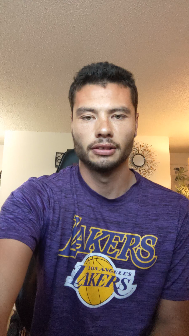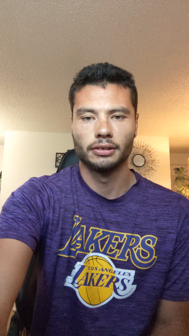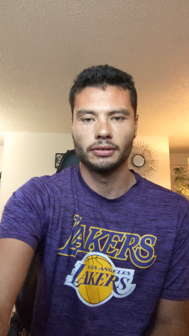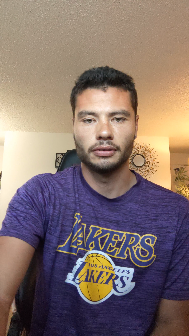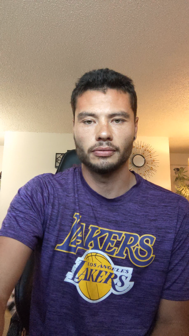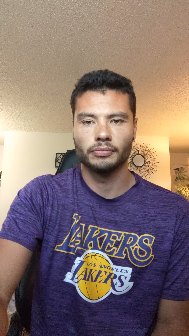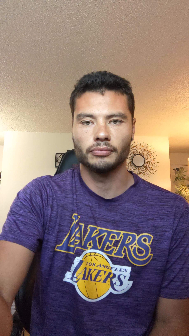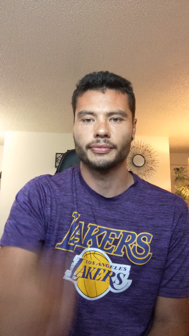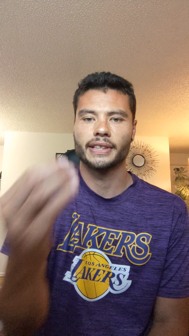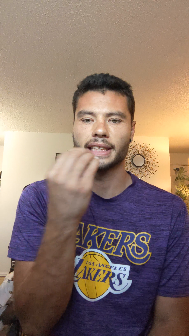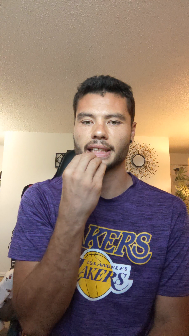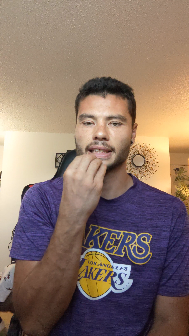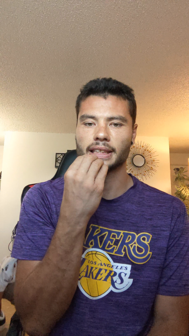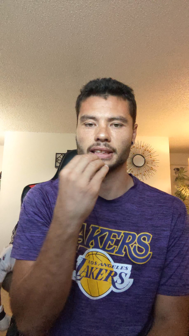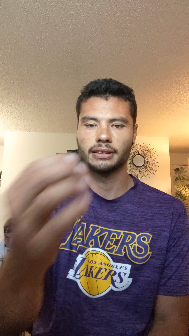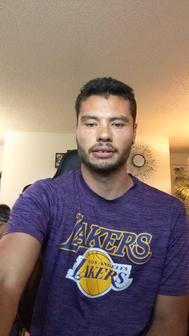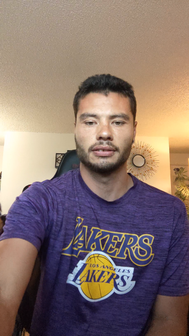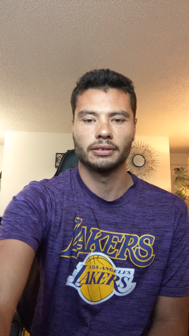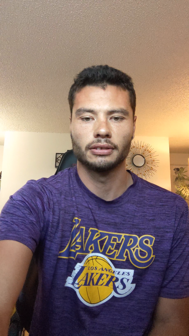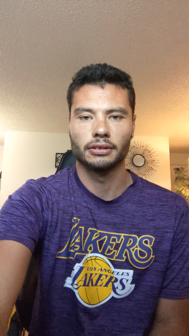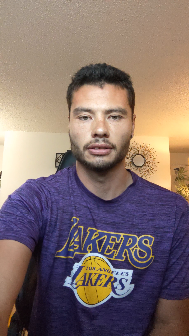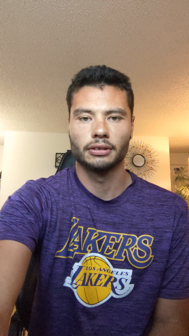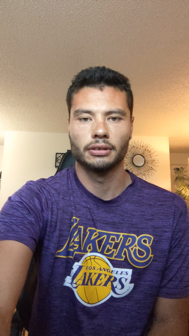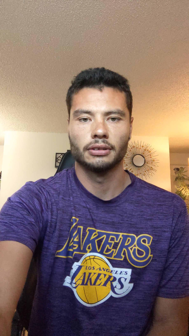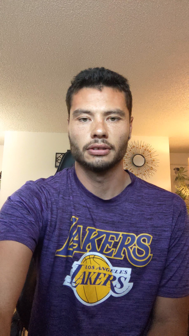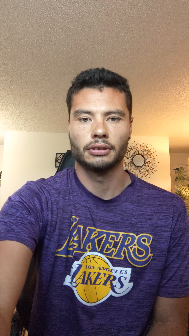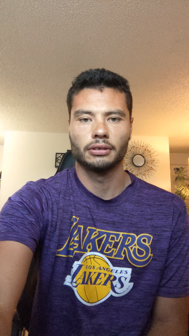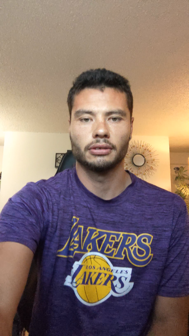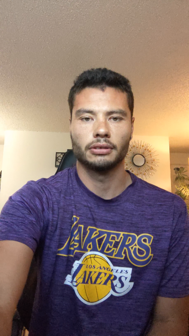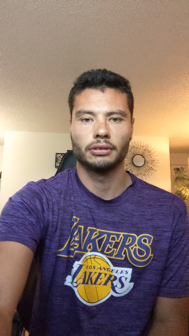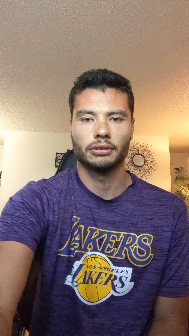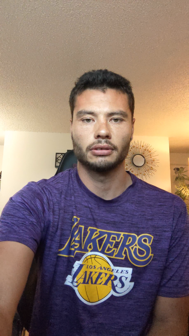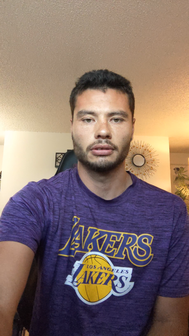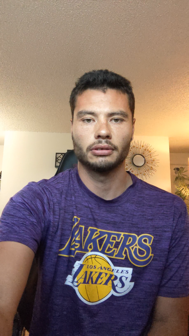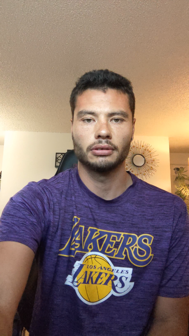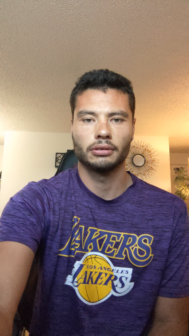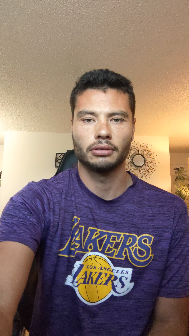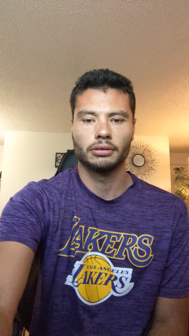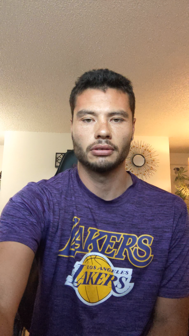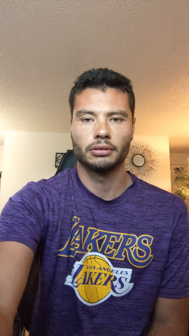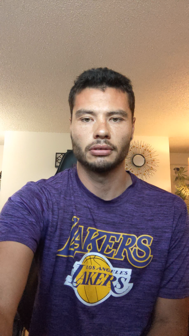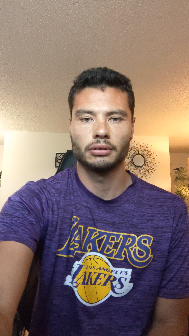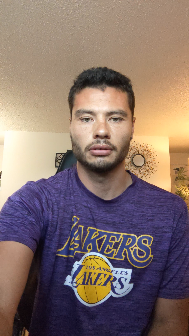eat